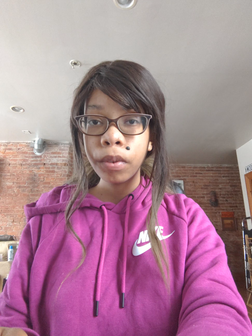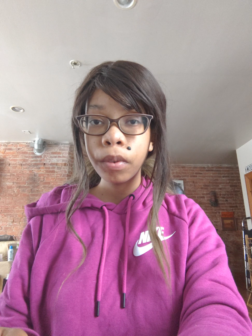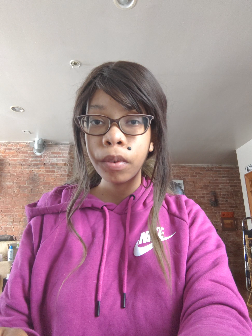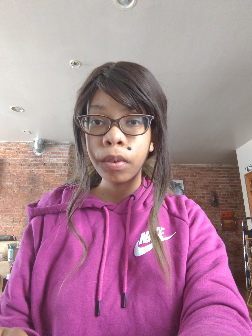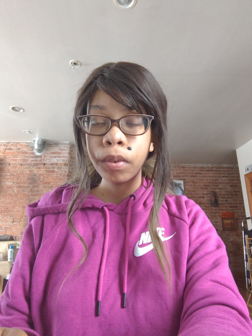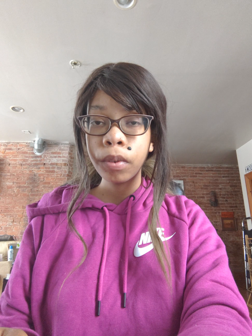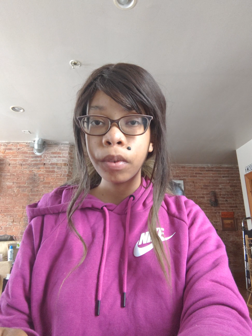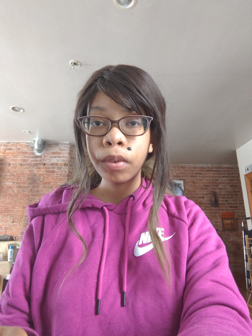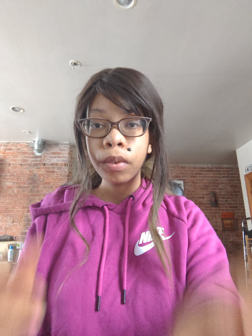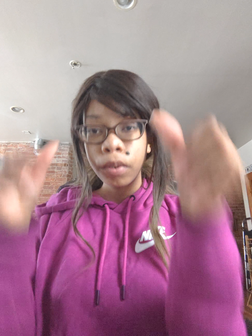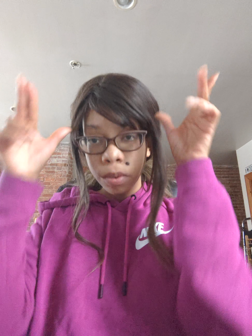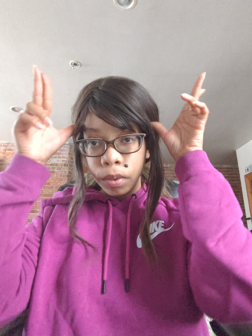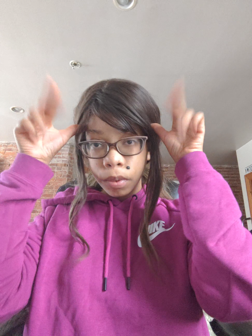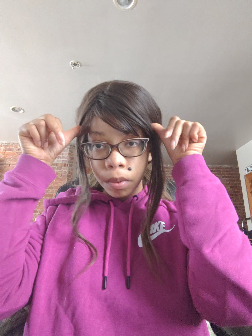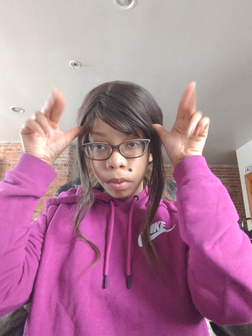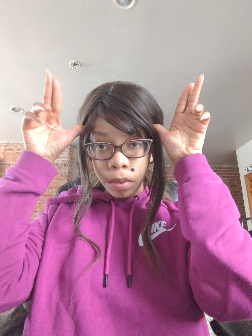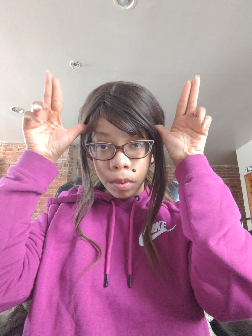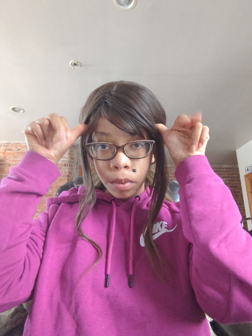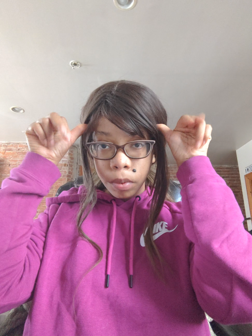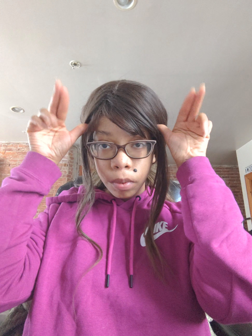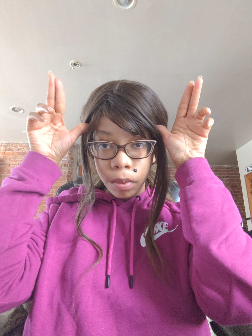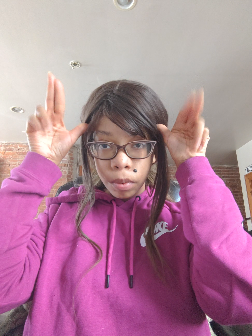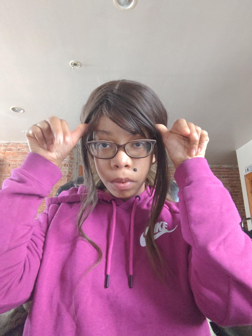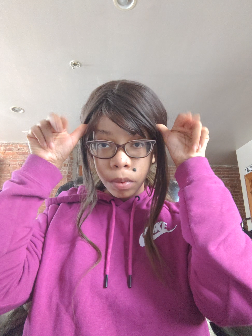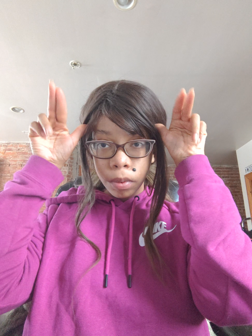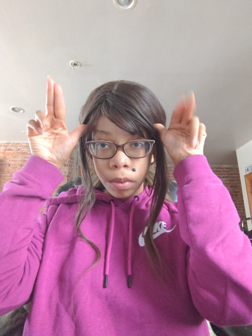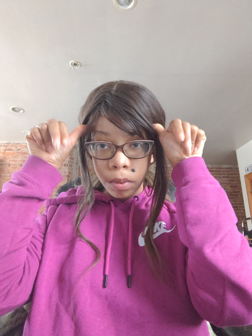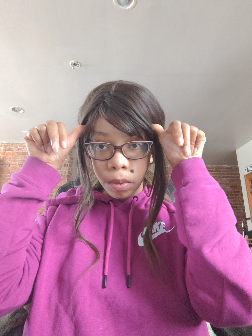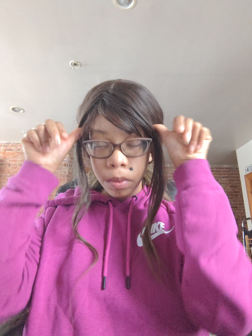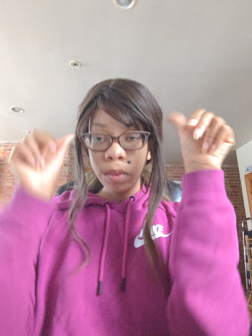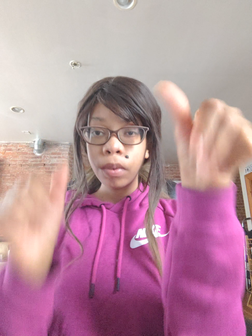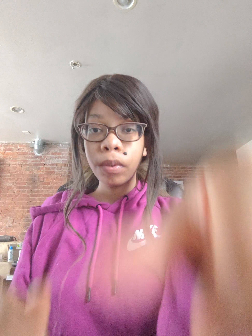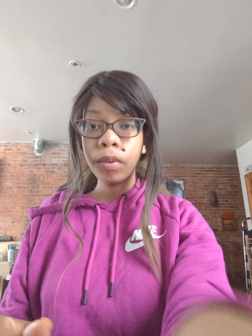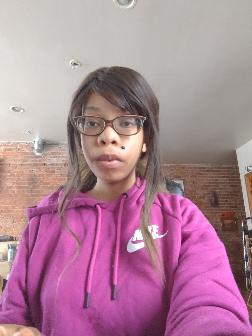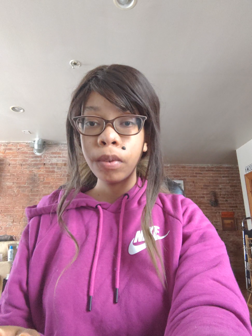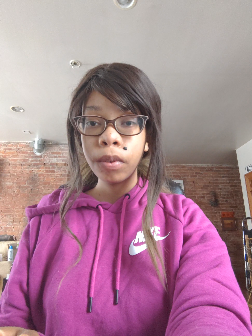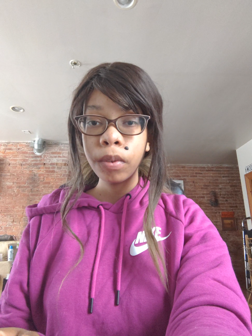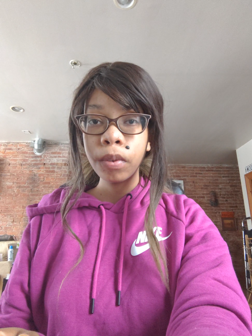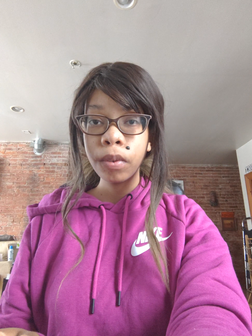horse